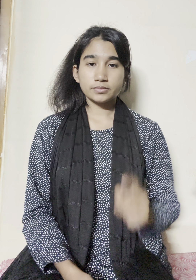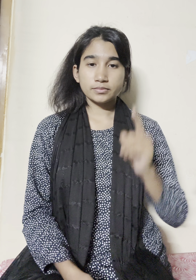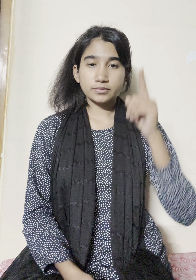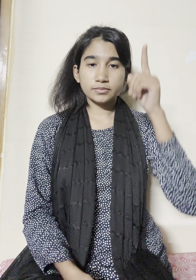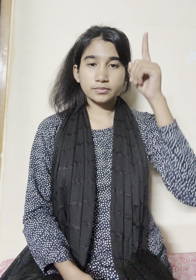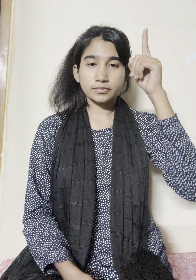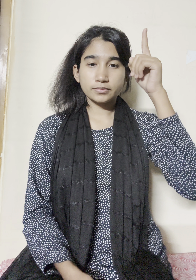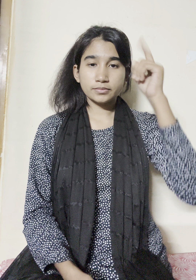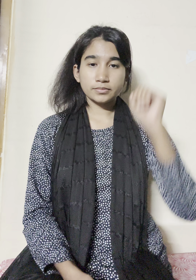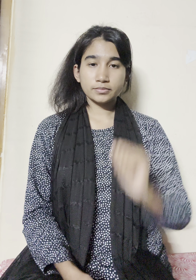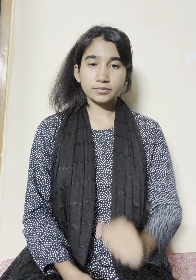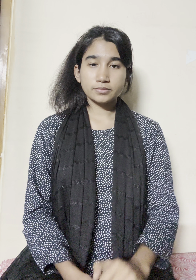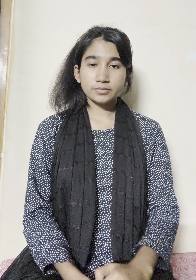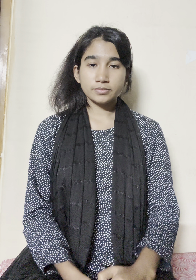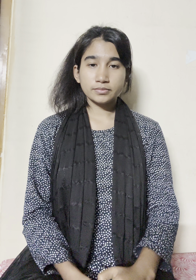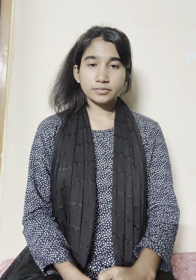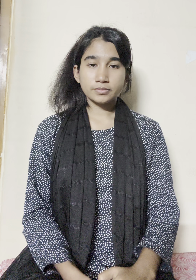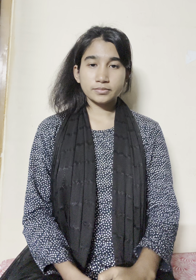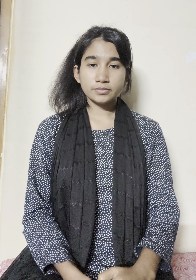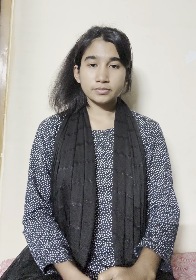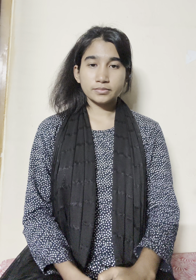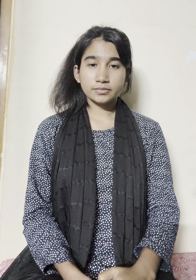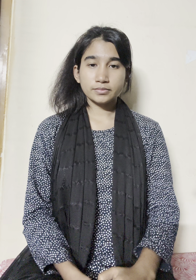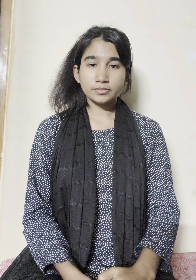লম্বা